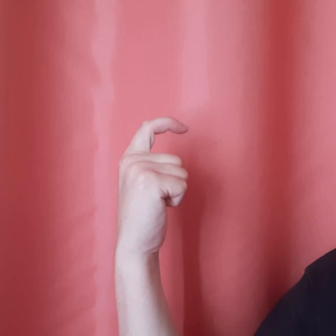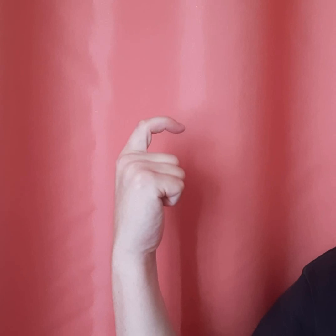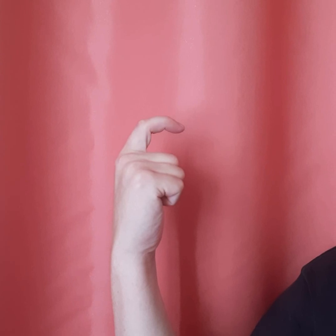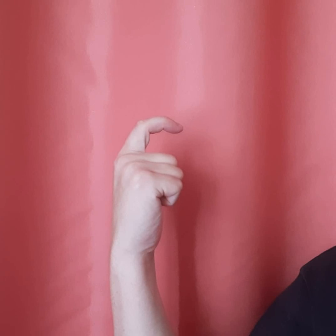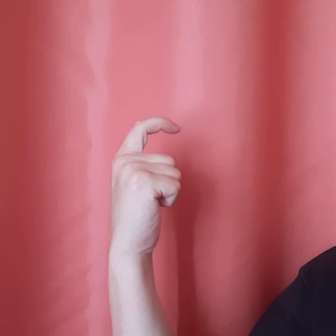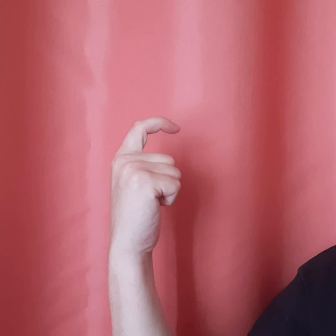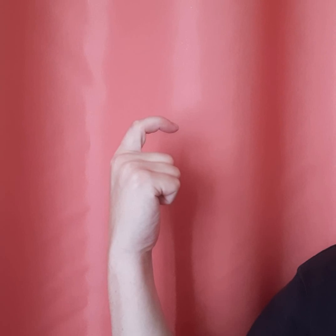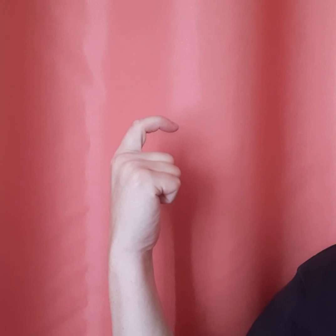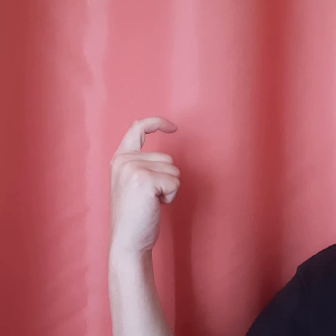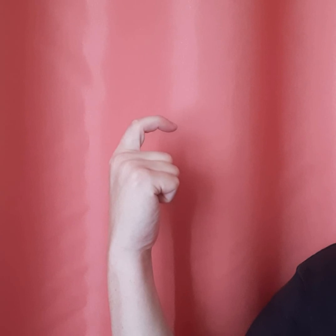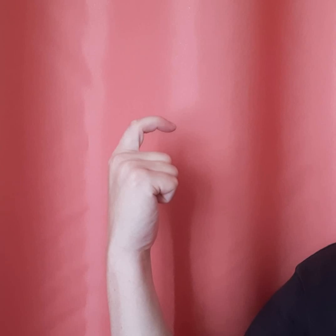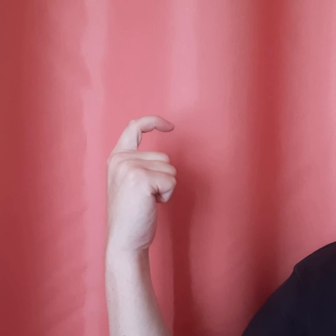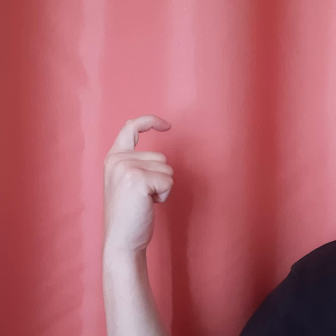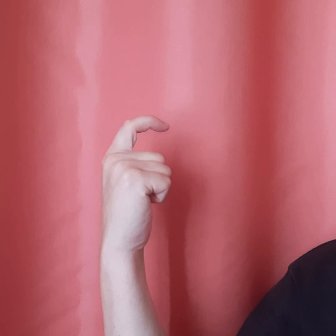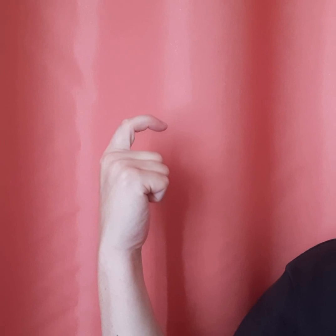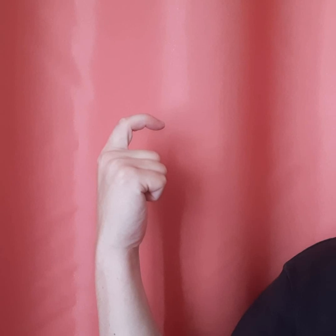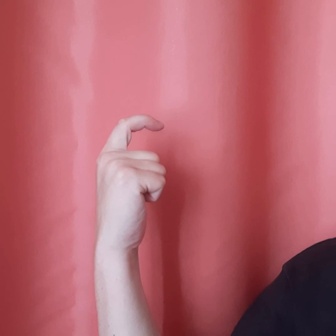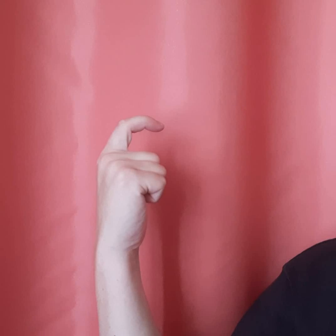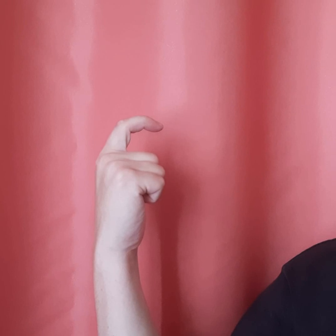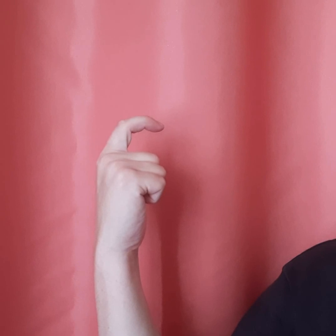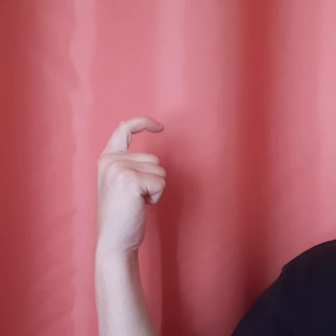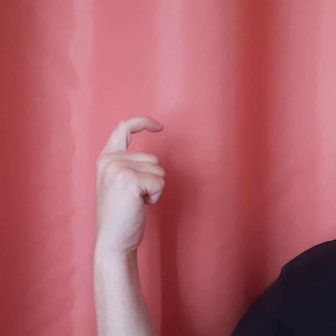Х